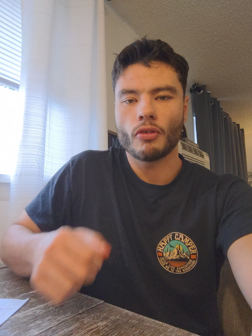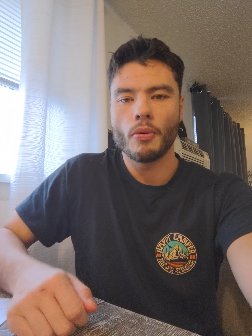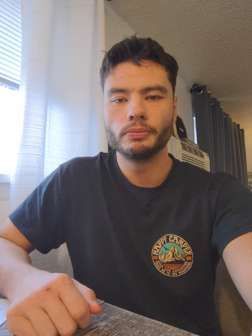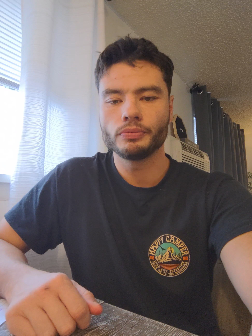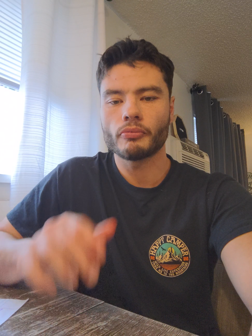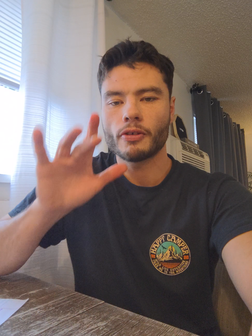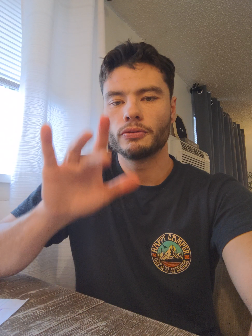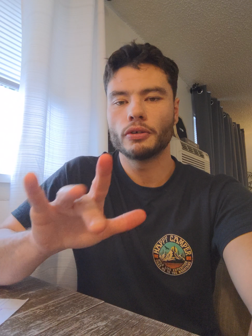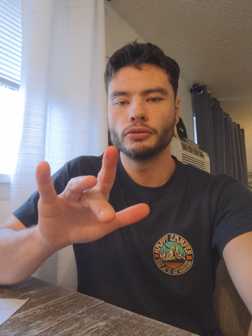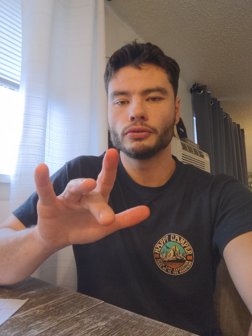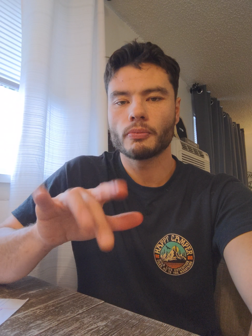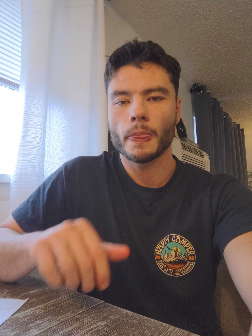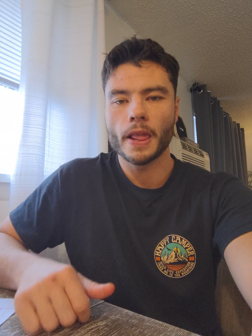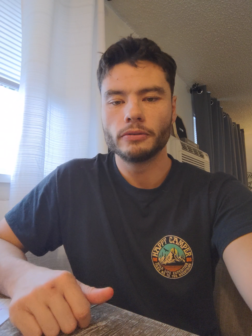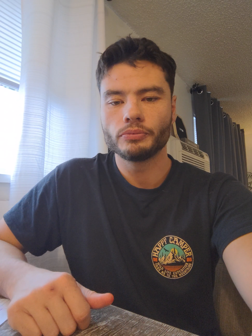touch